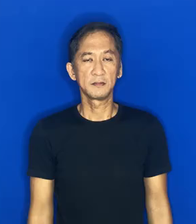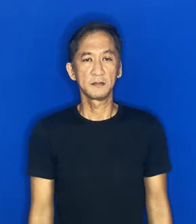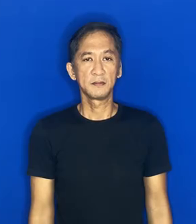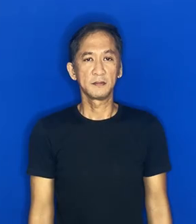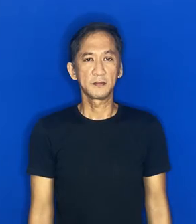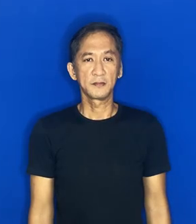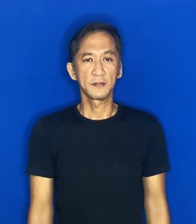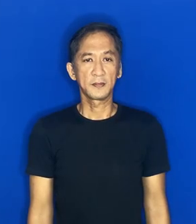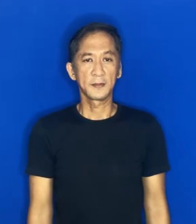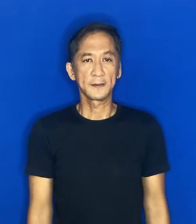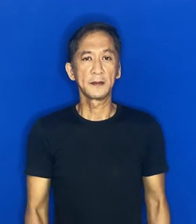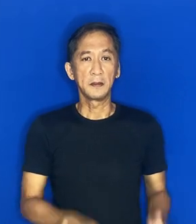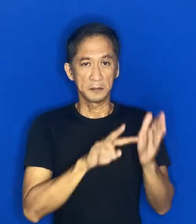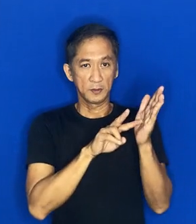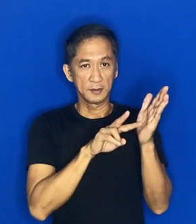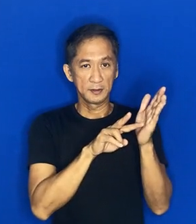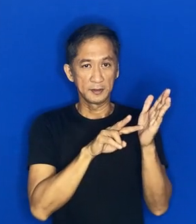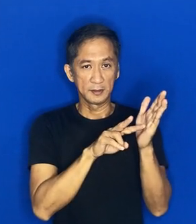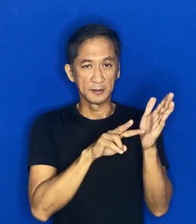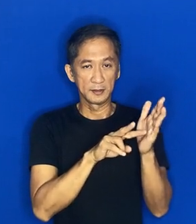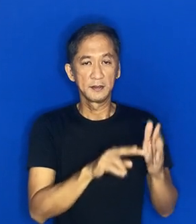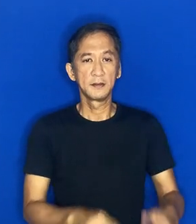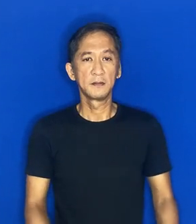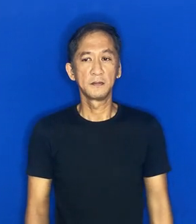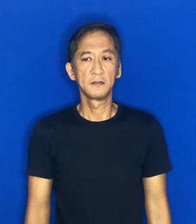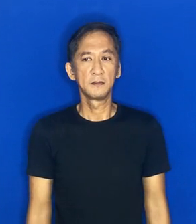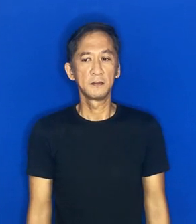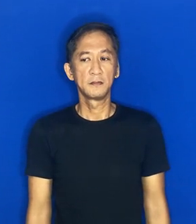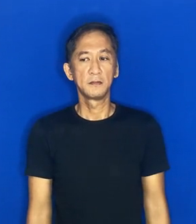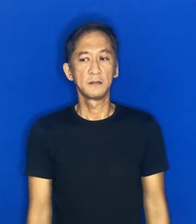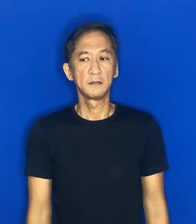violet